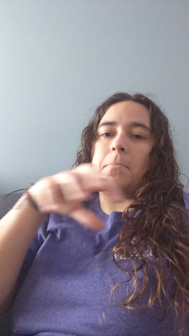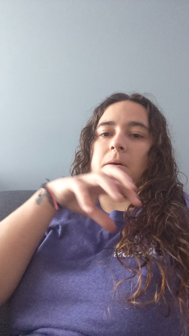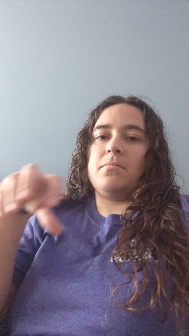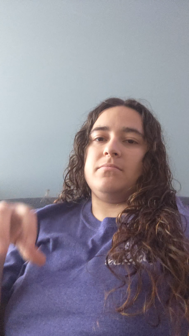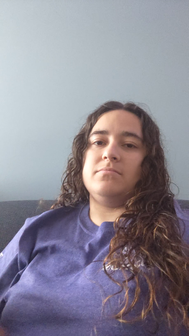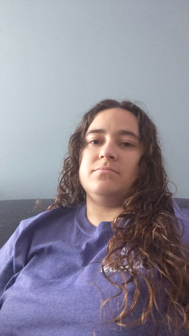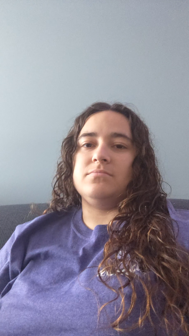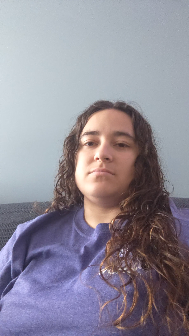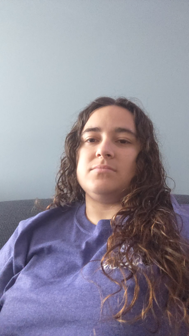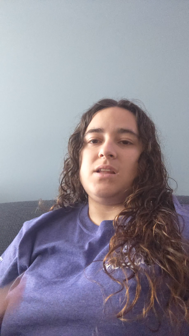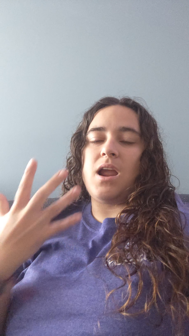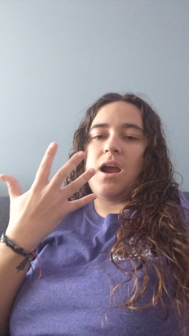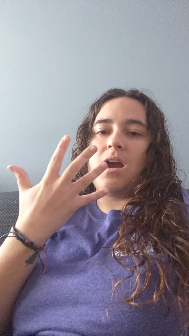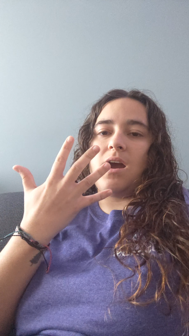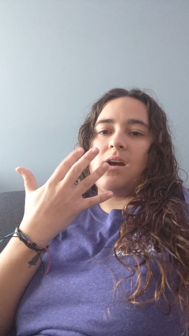hand